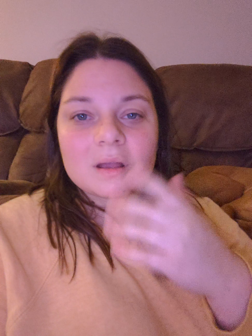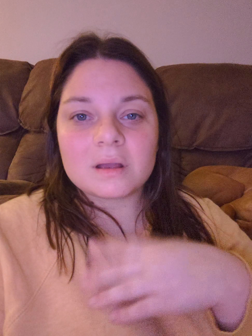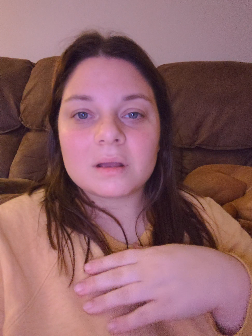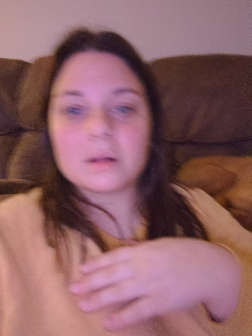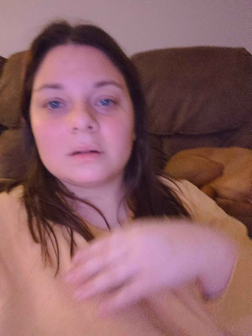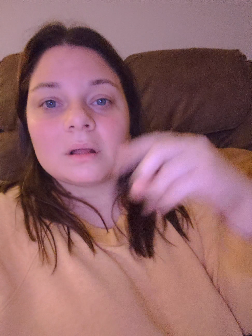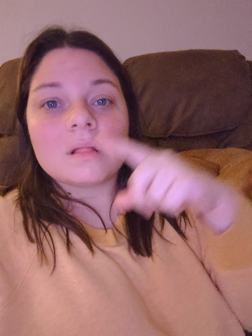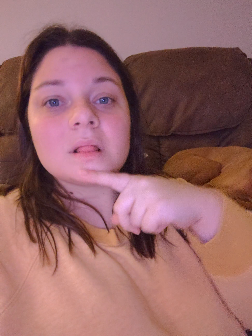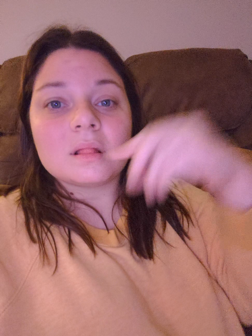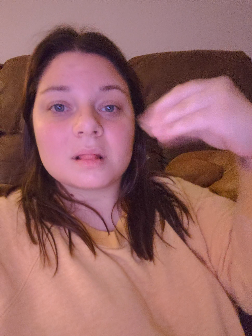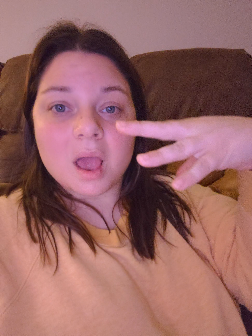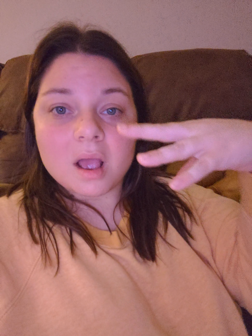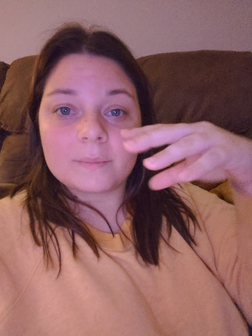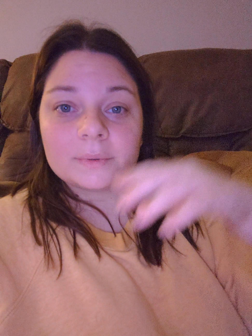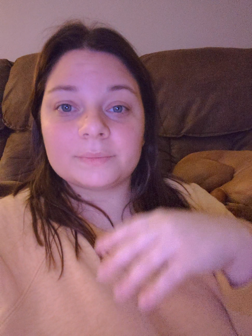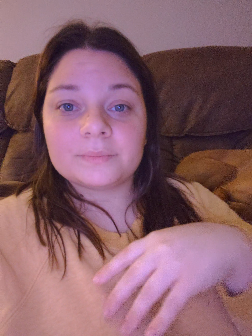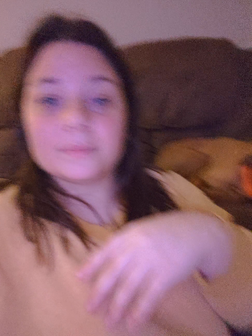lamp